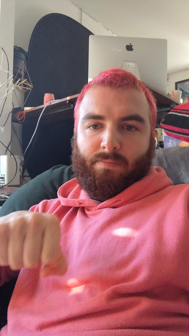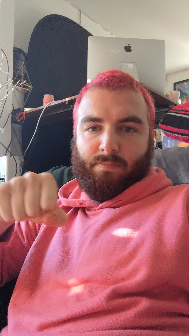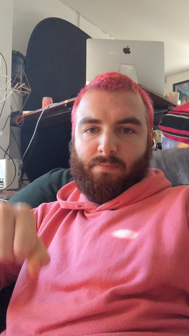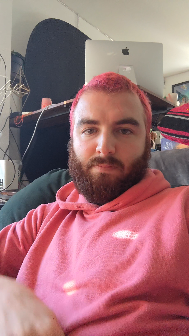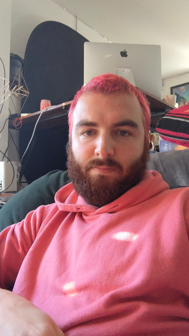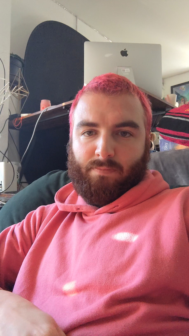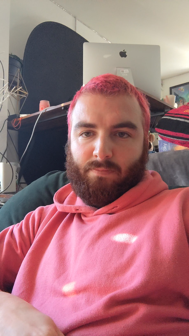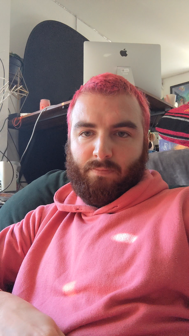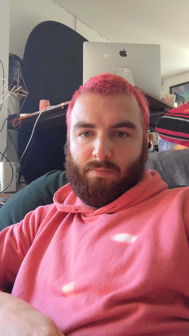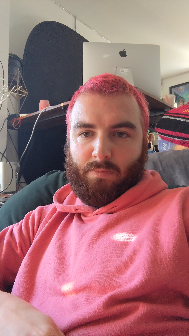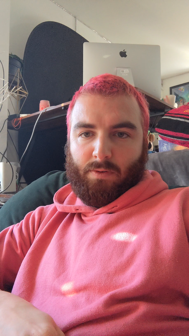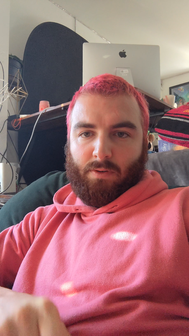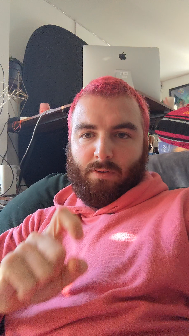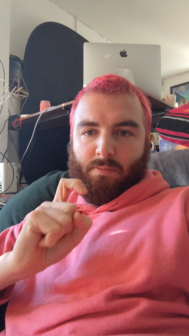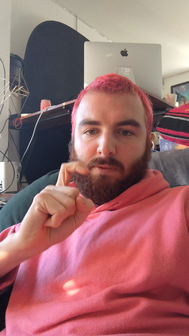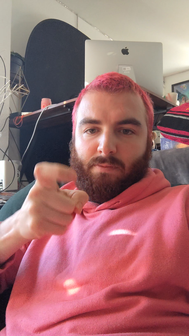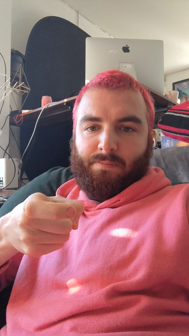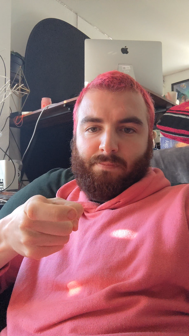present